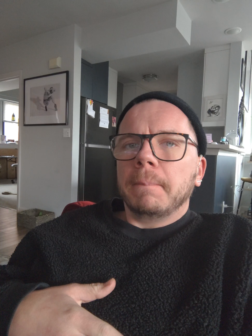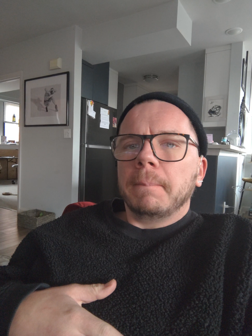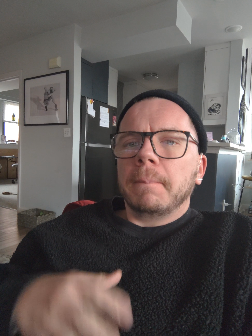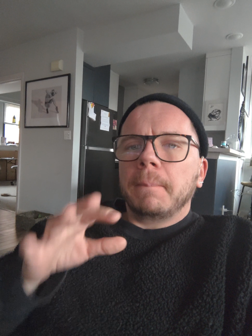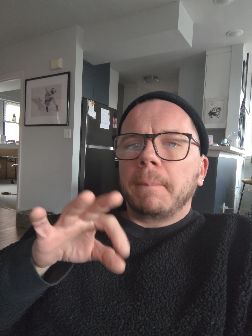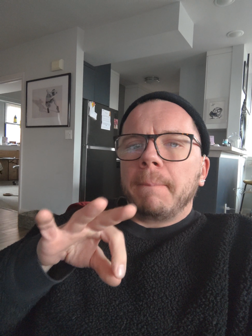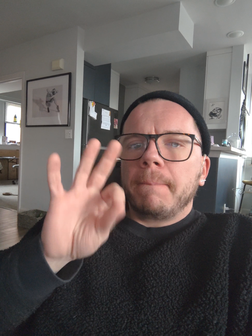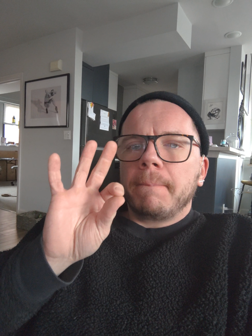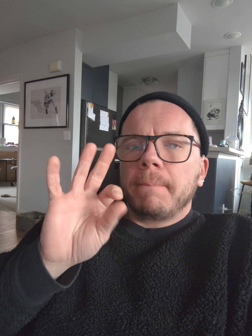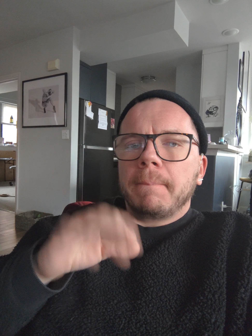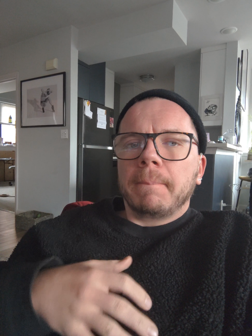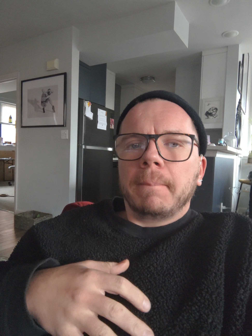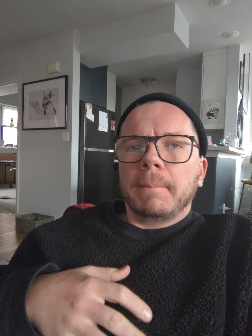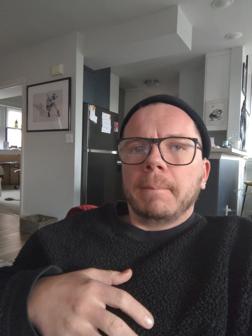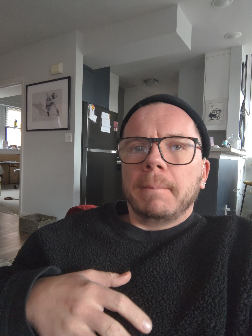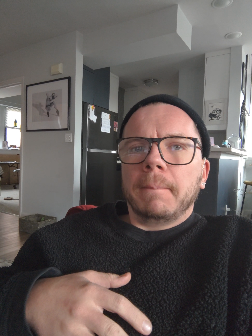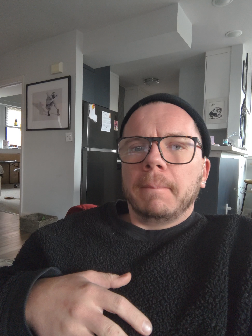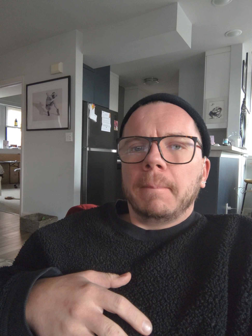find